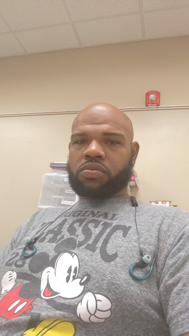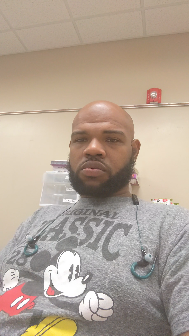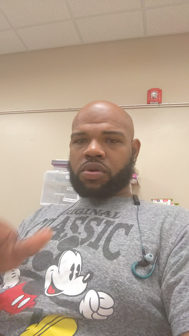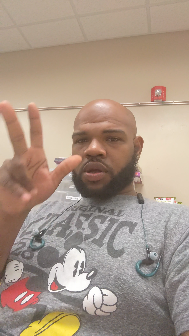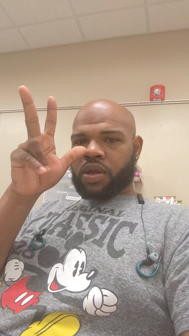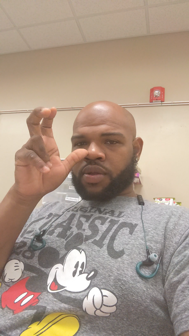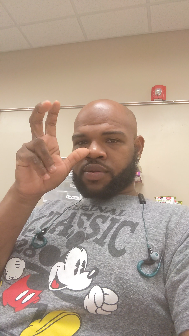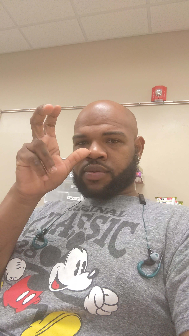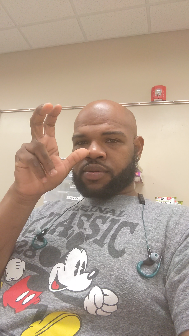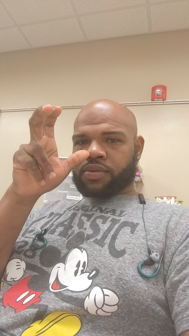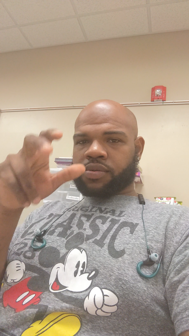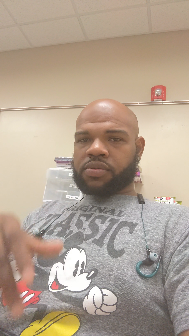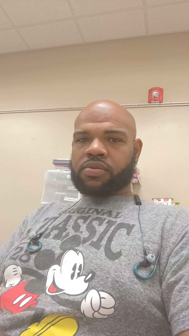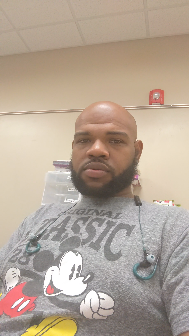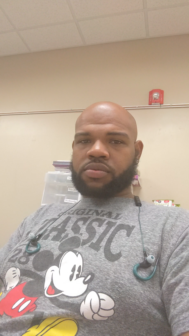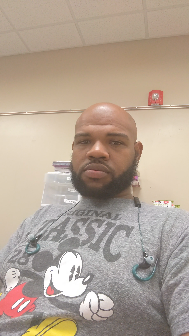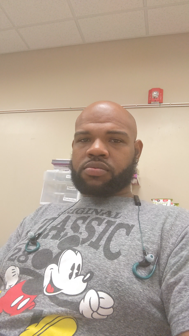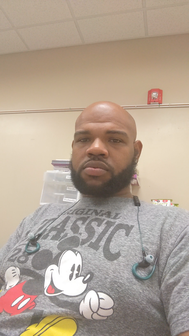ant